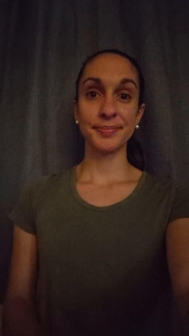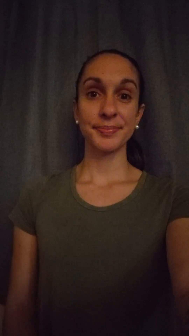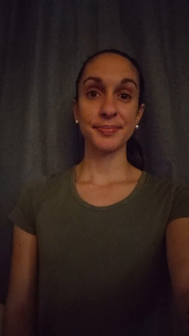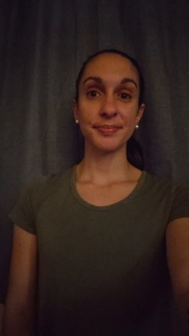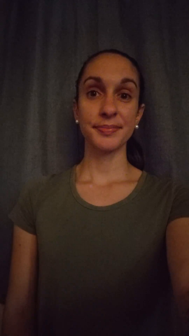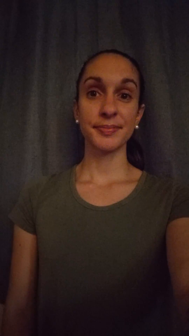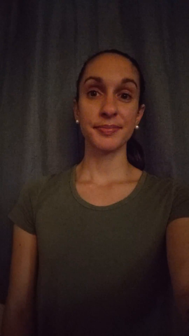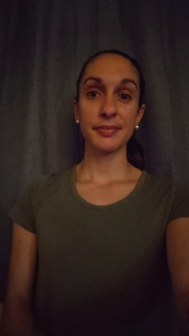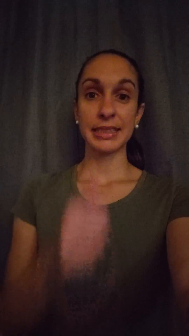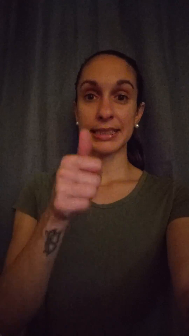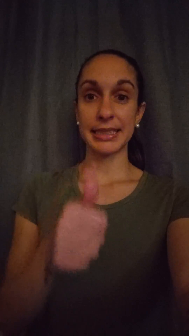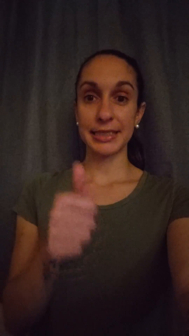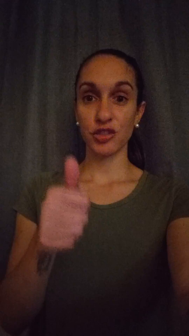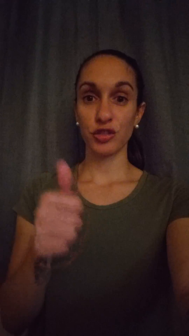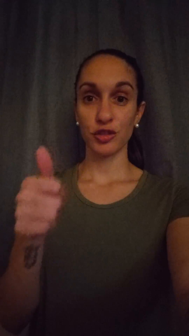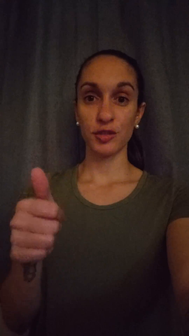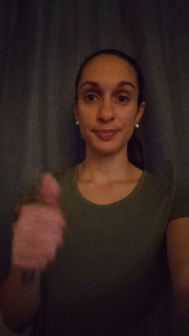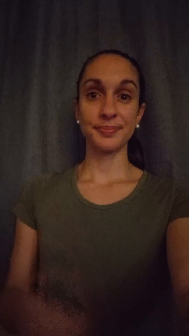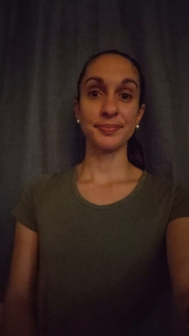each